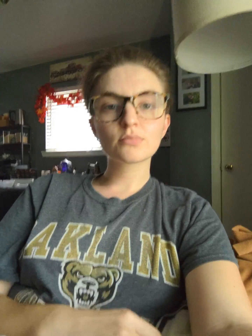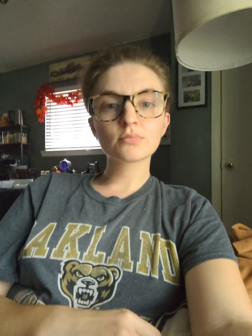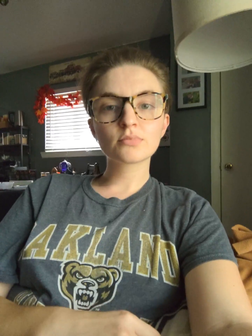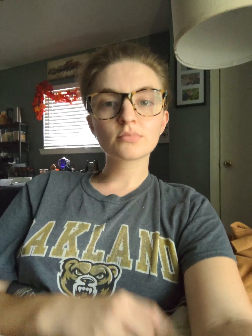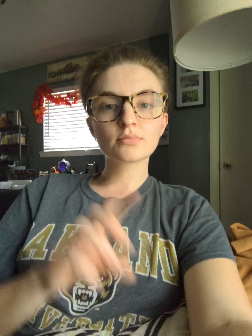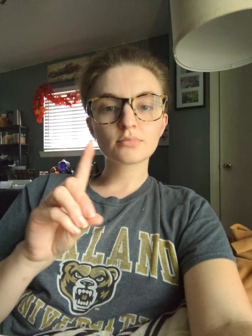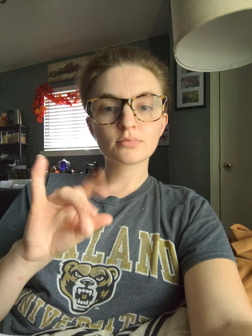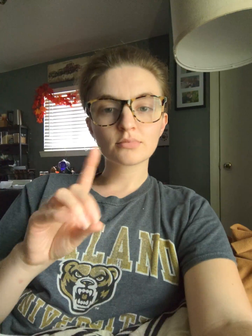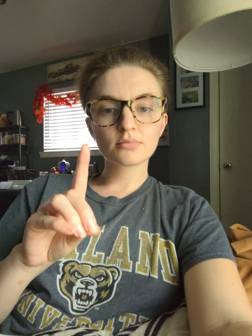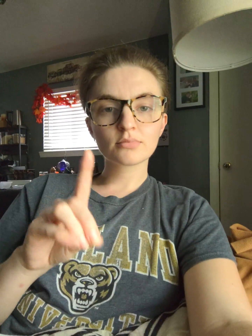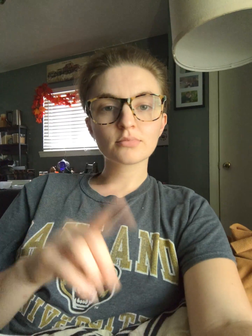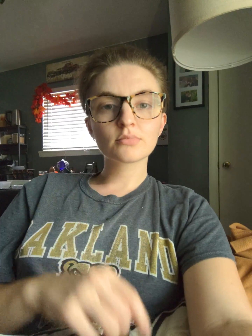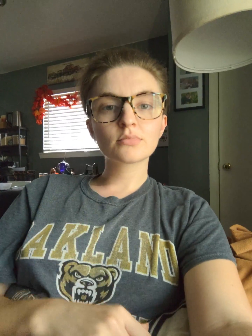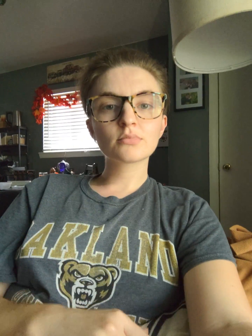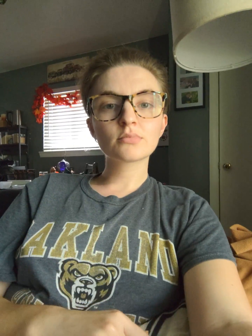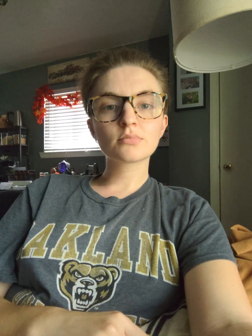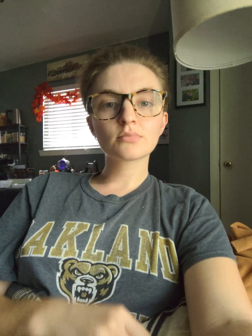did